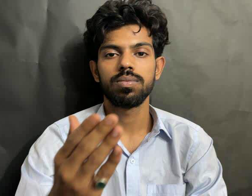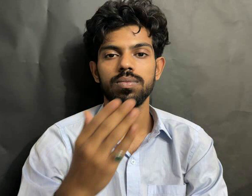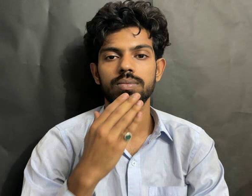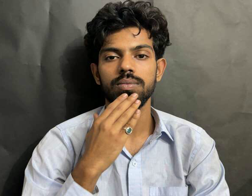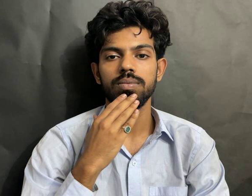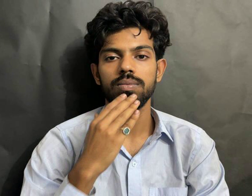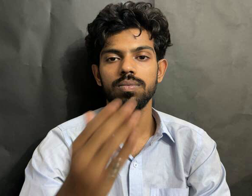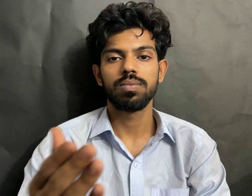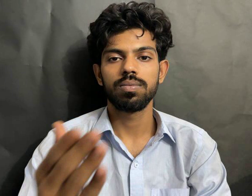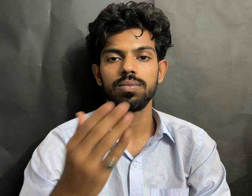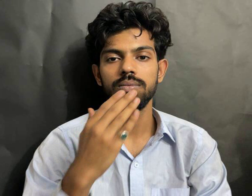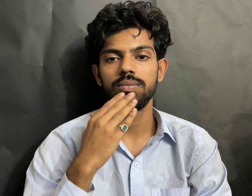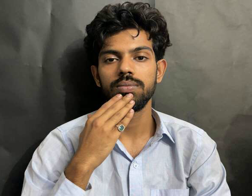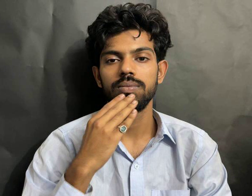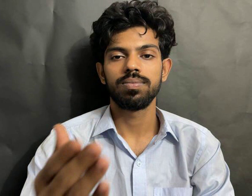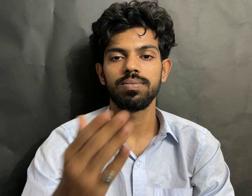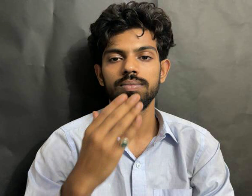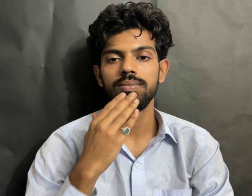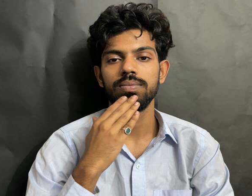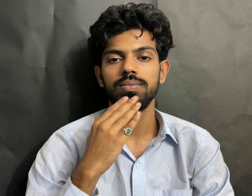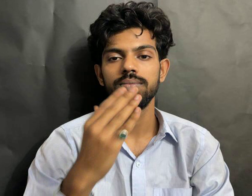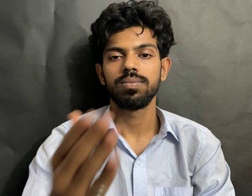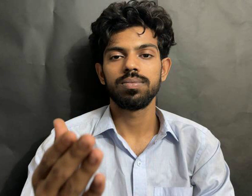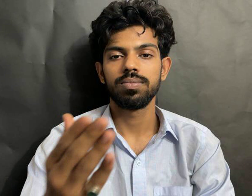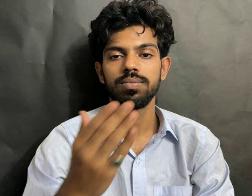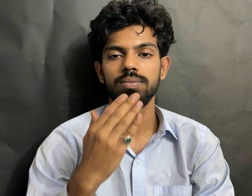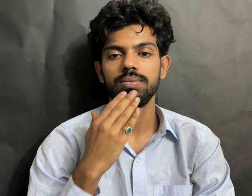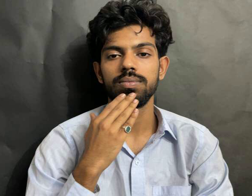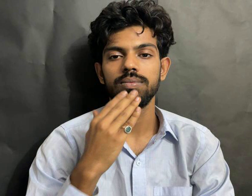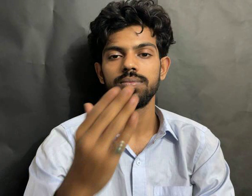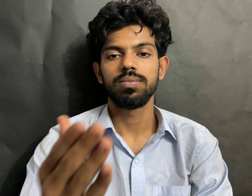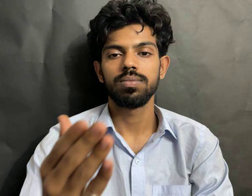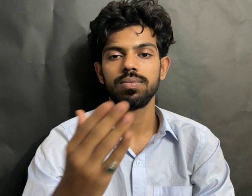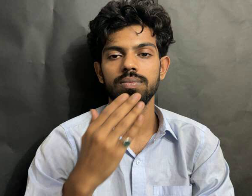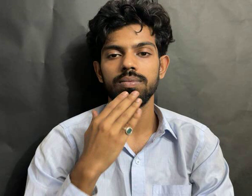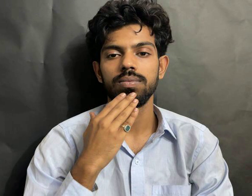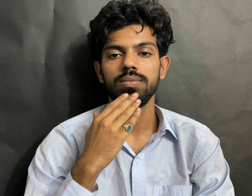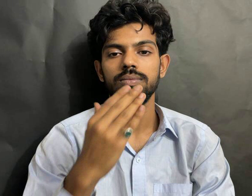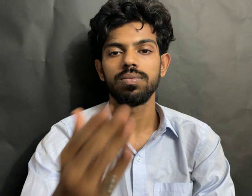thank you